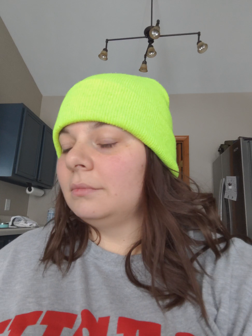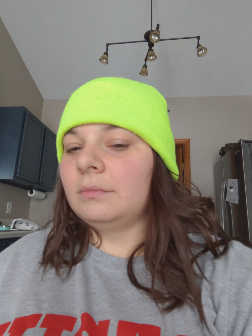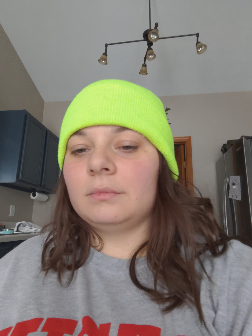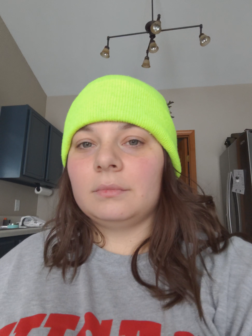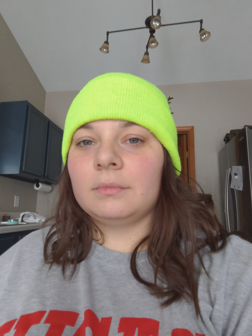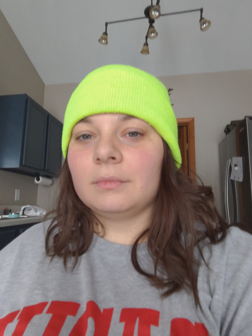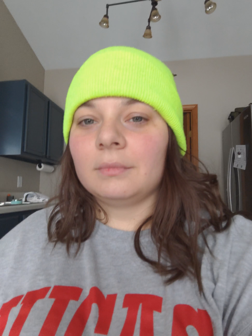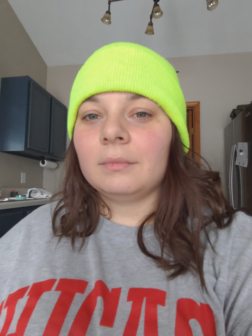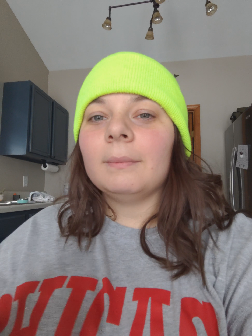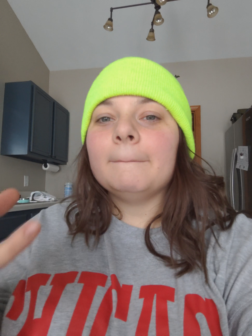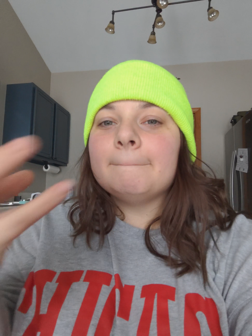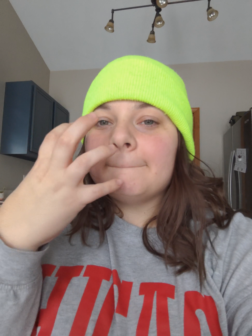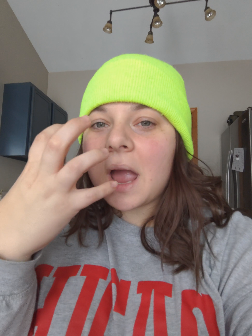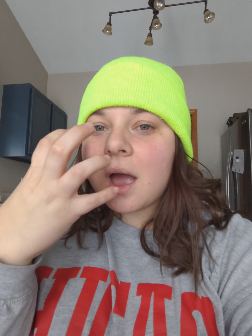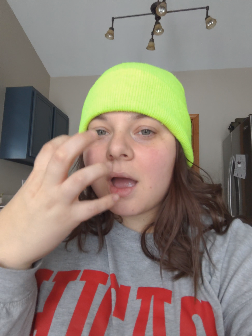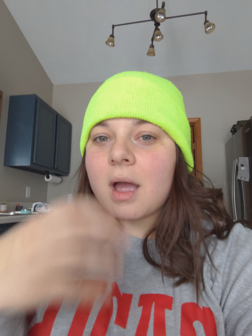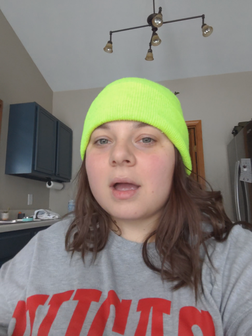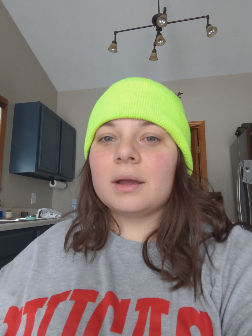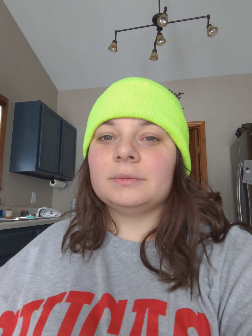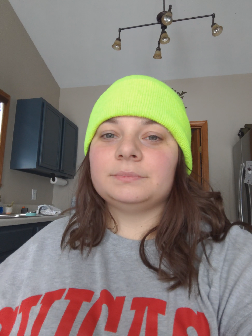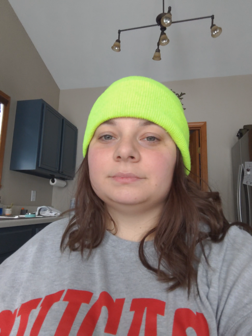mad